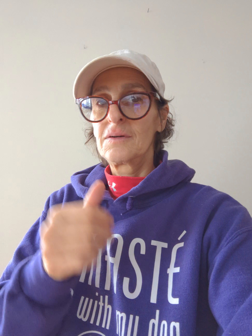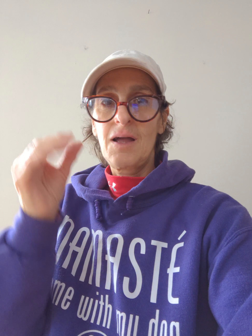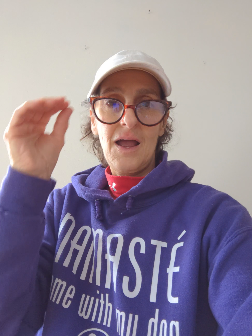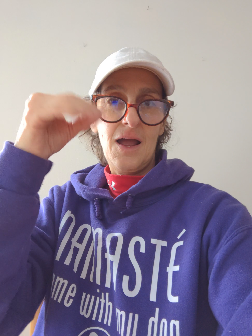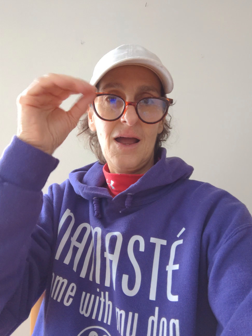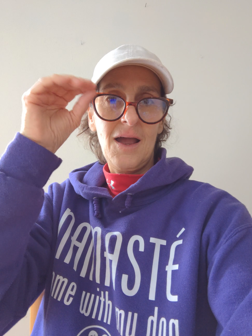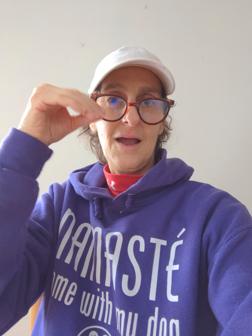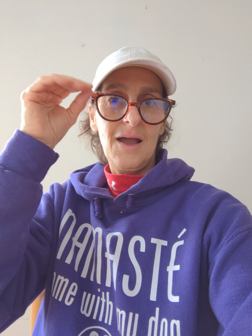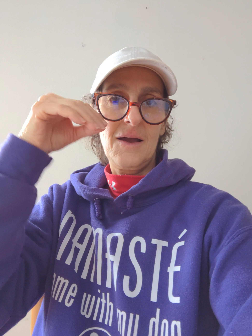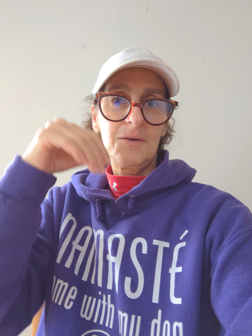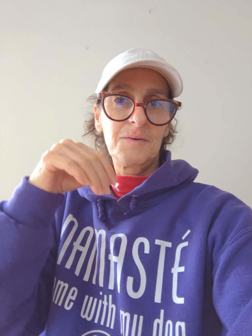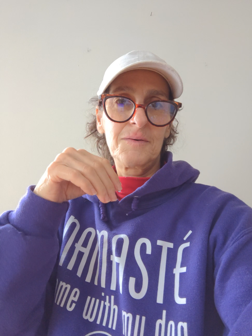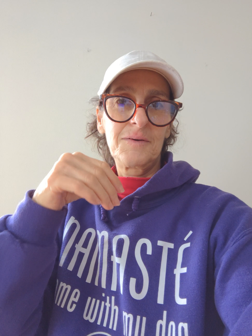owl